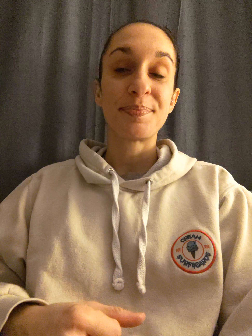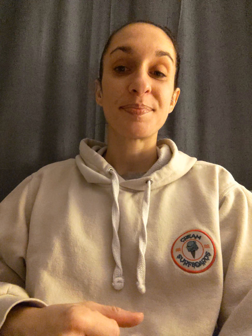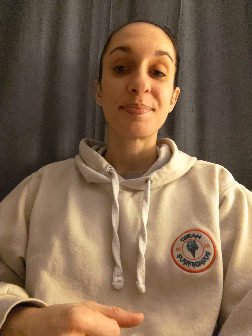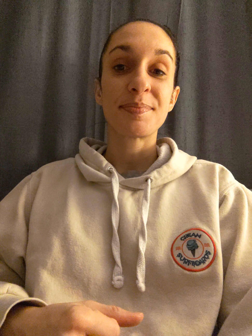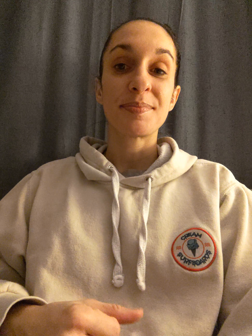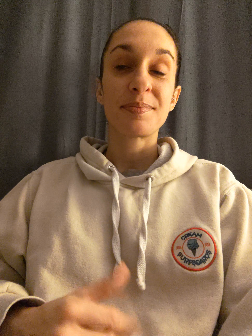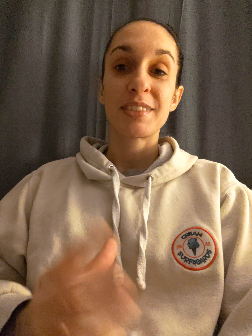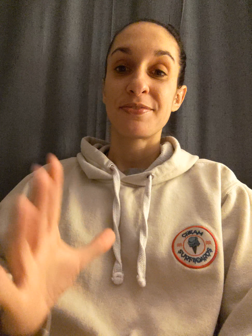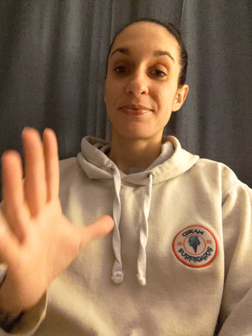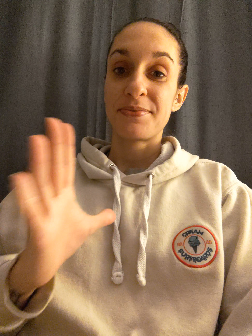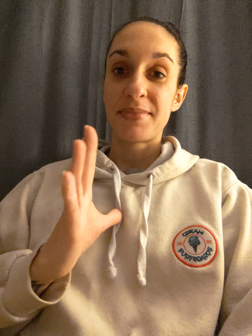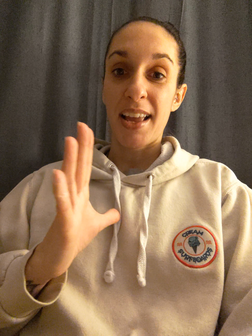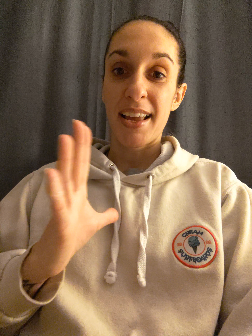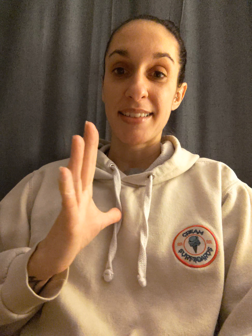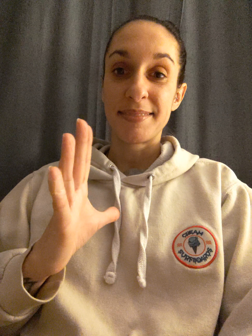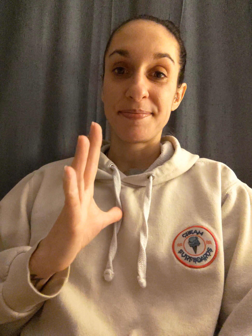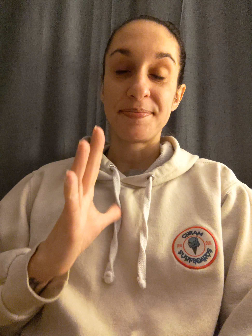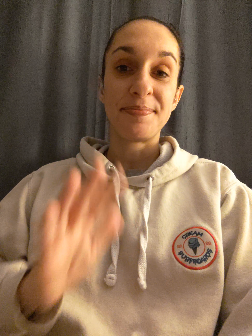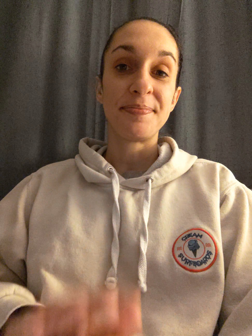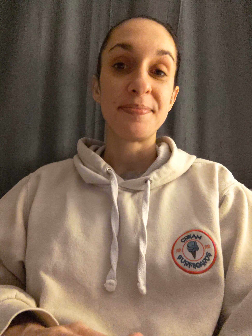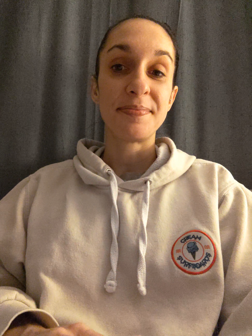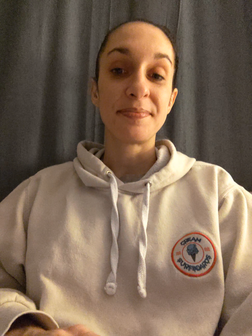fine